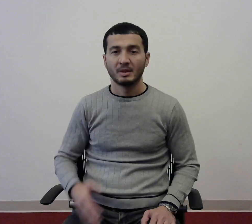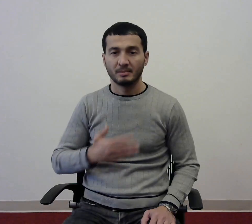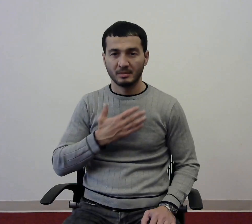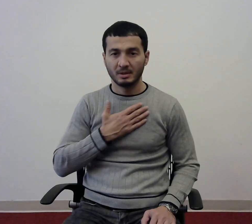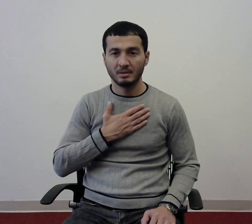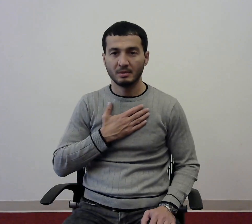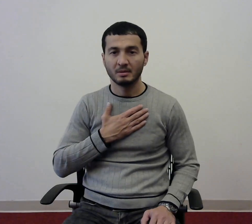mənə